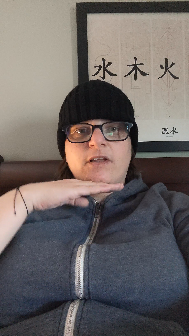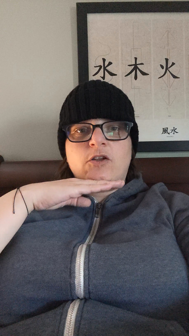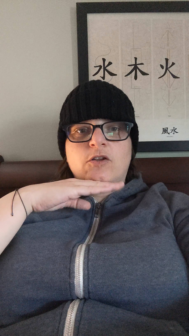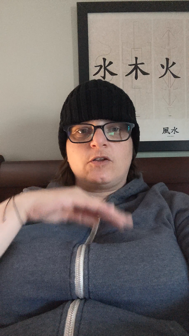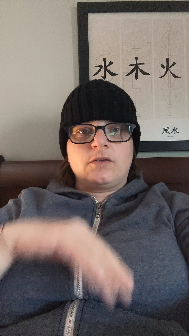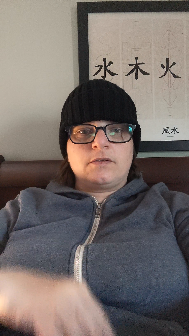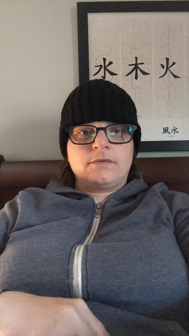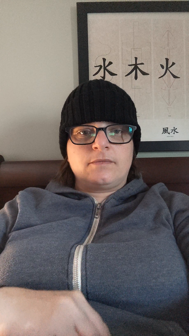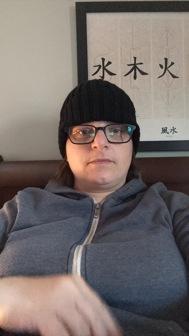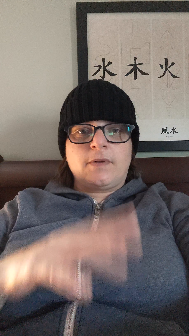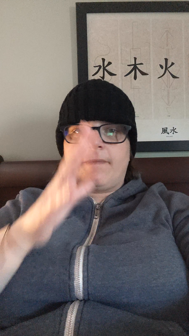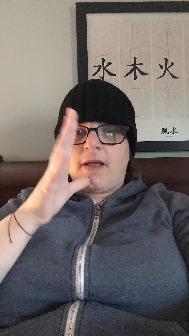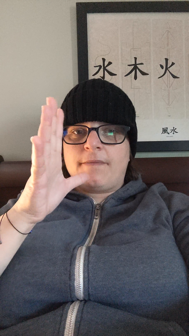mommy